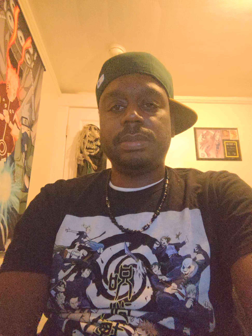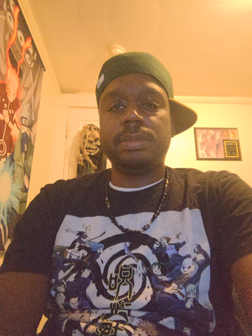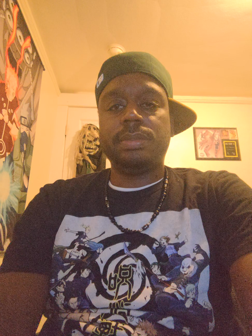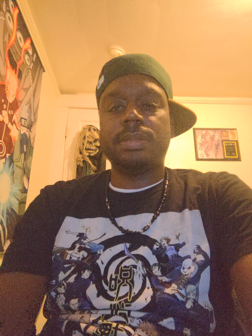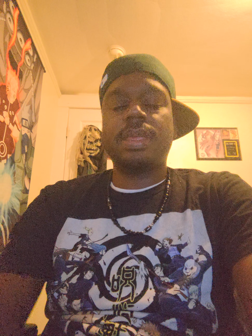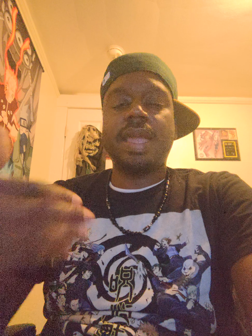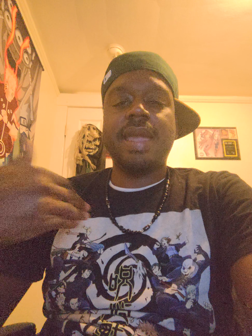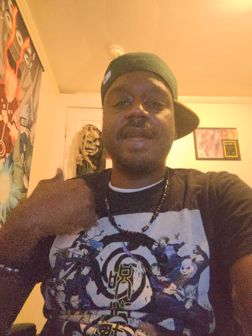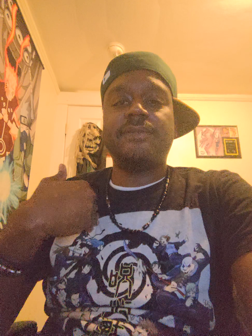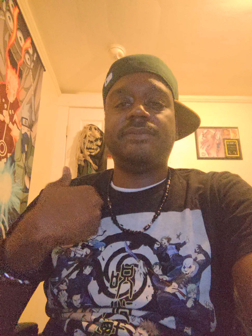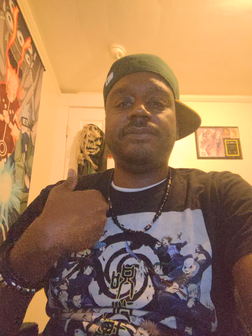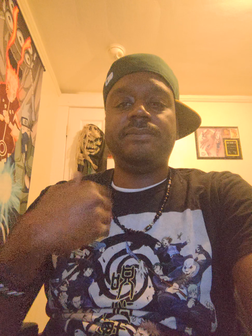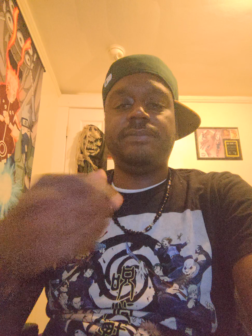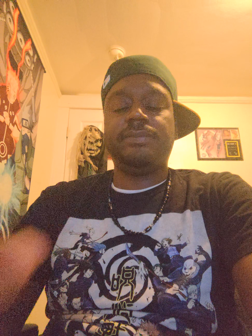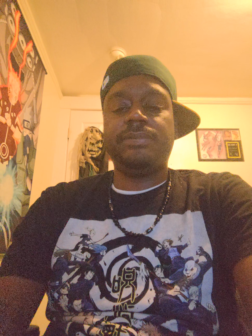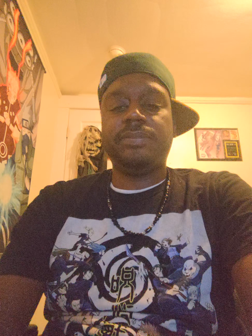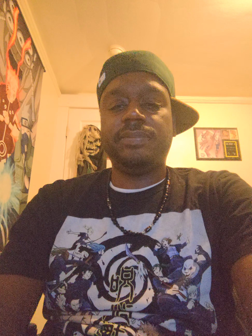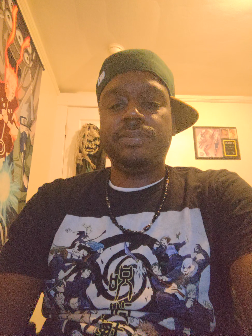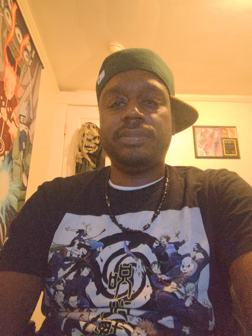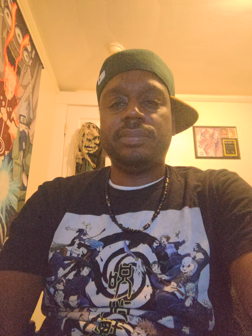have